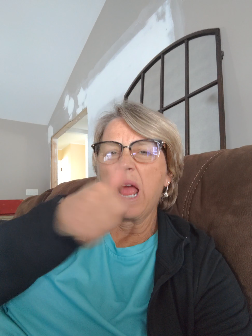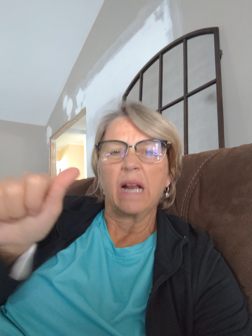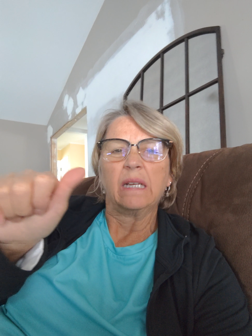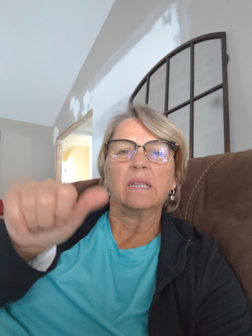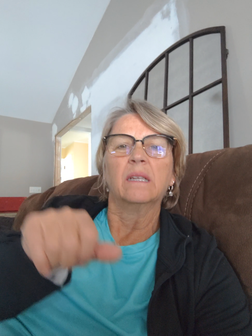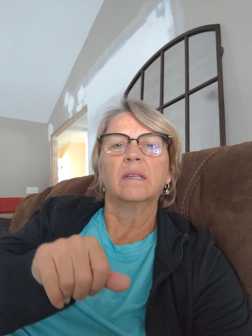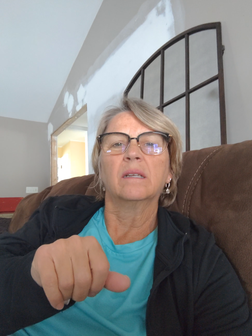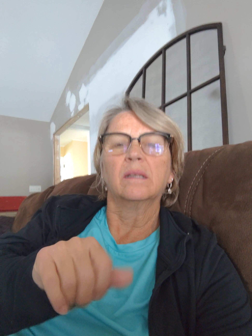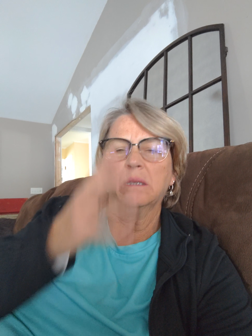any